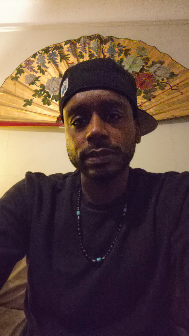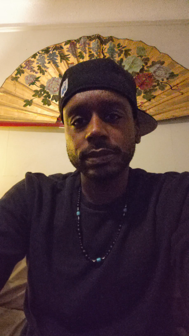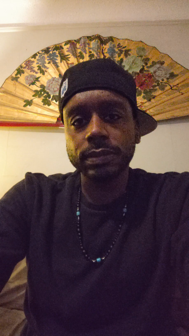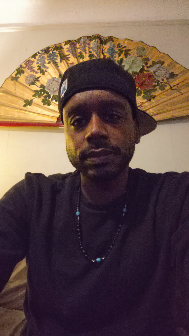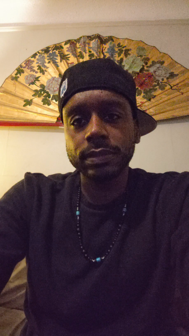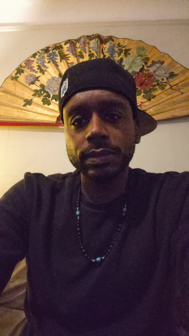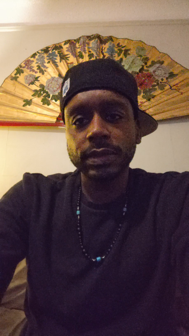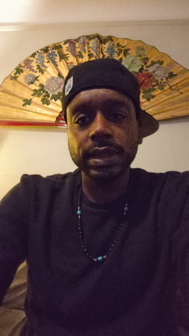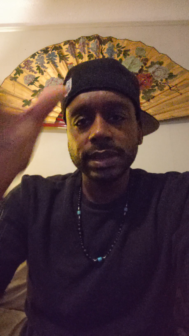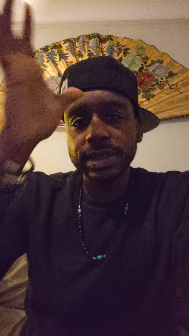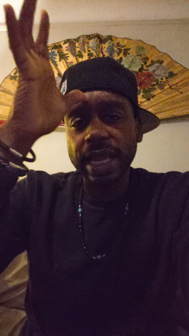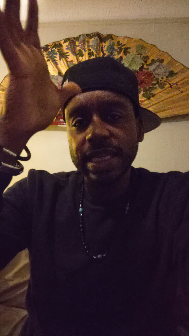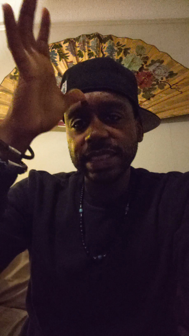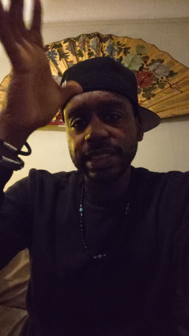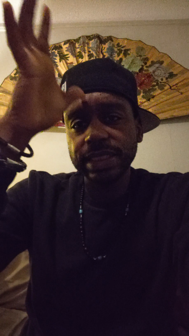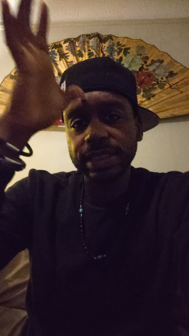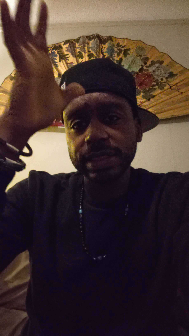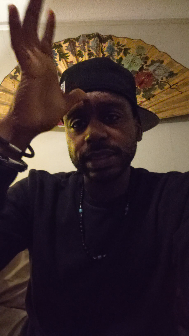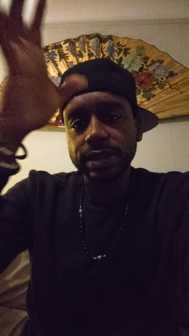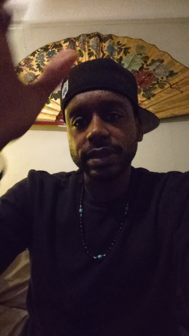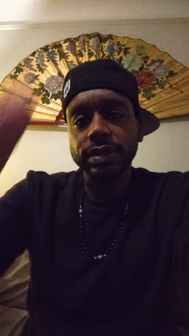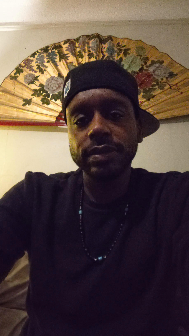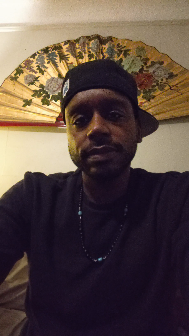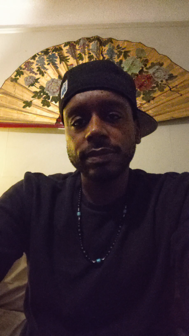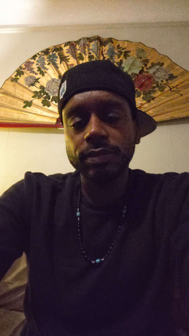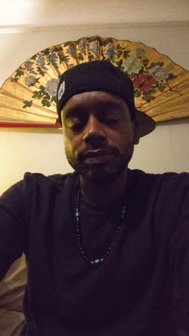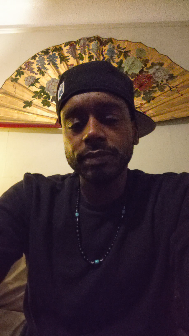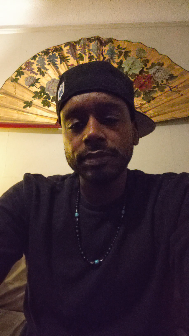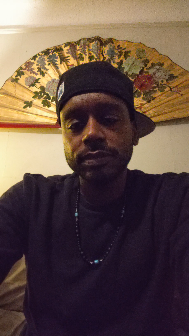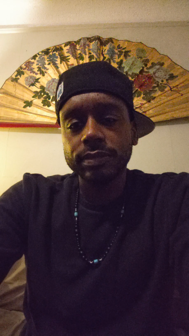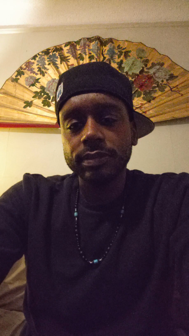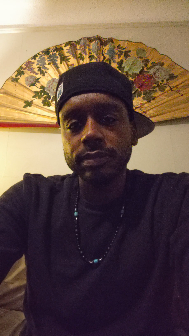daddy